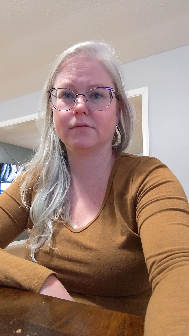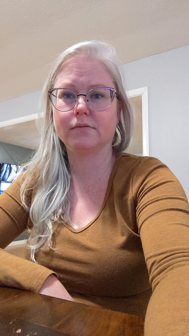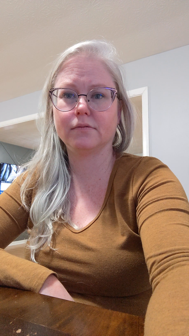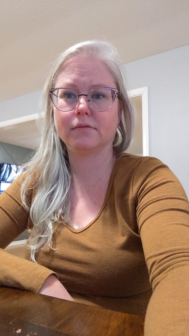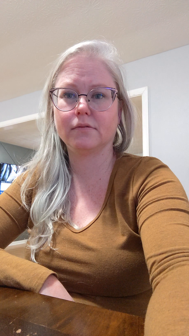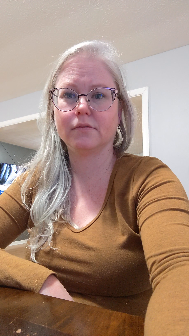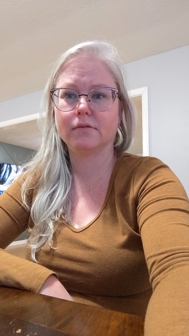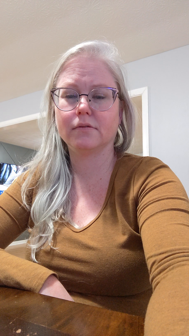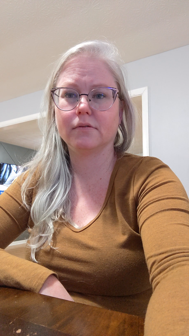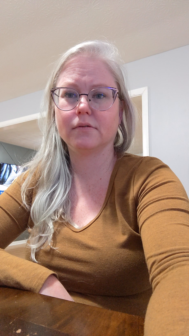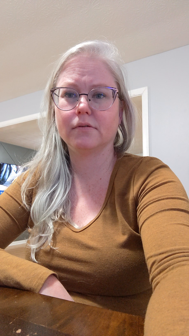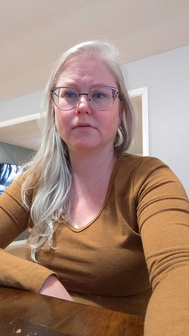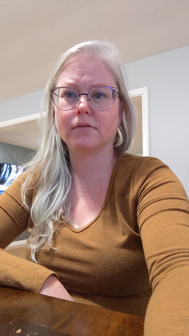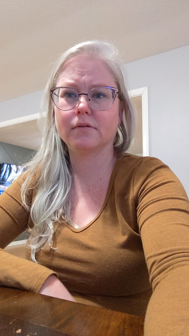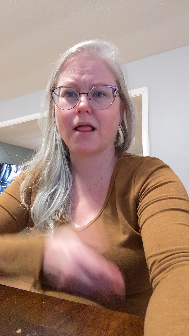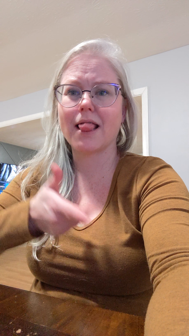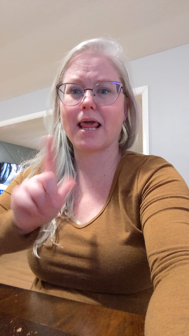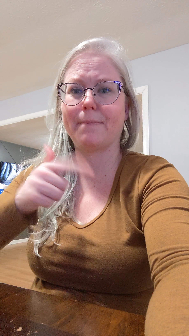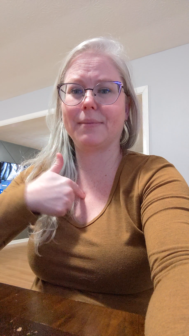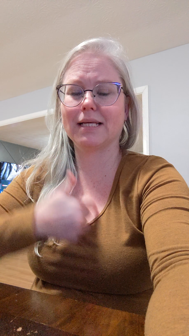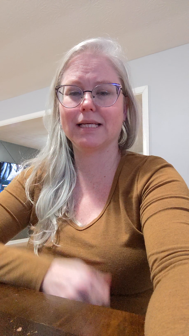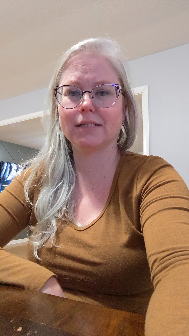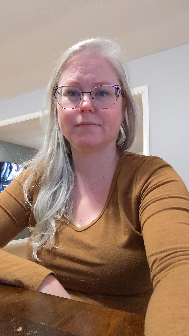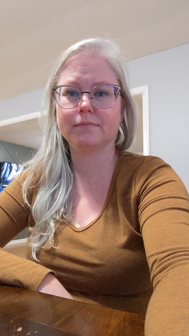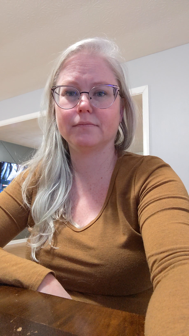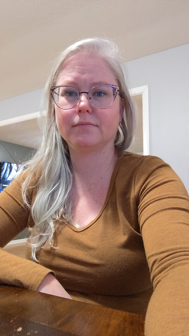let me